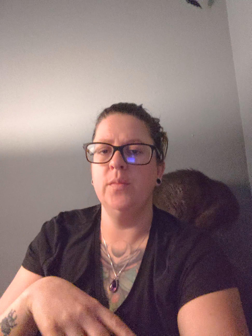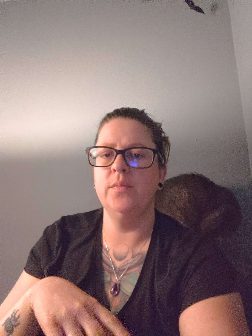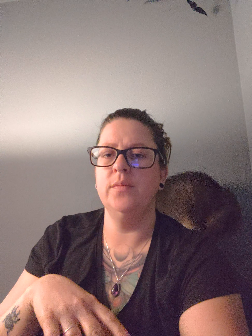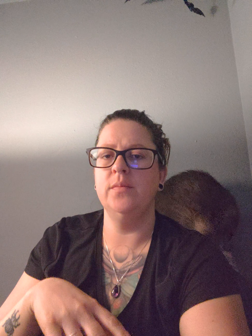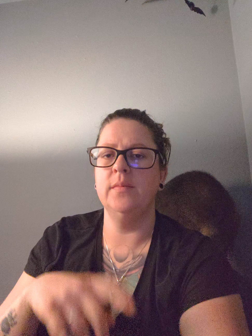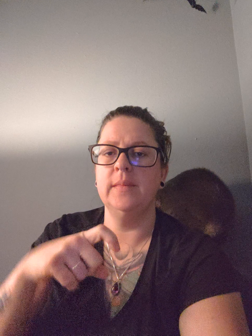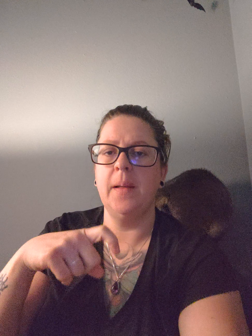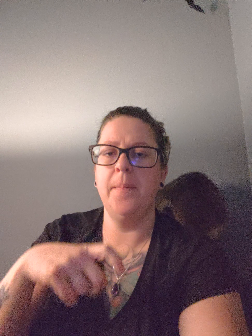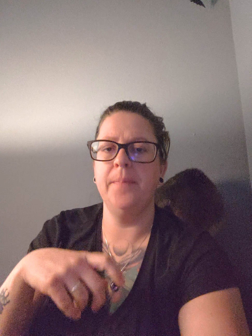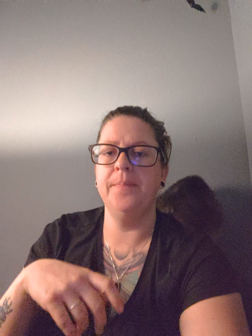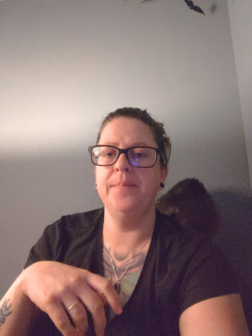time